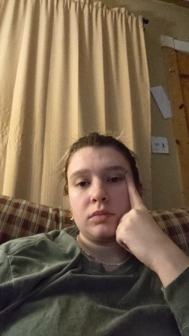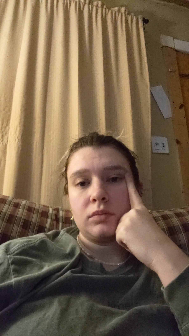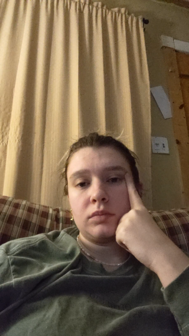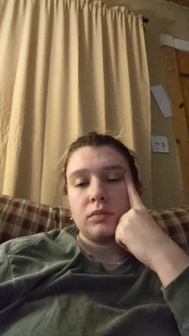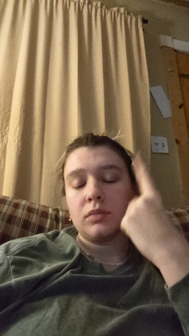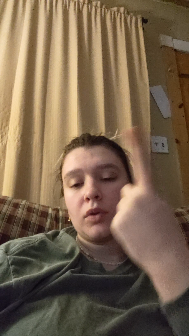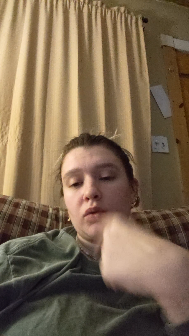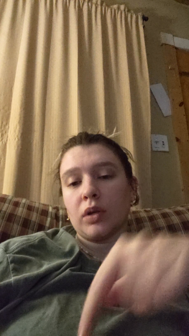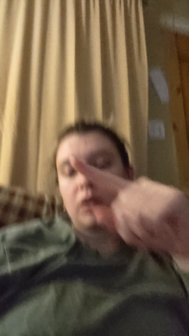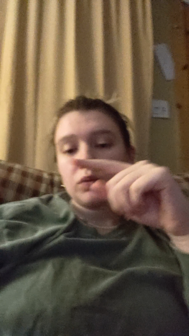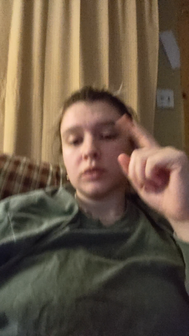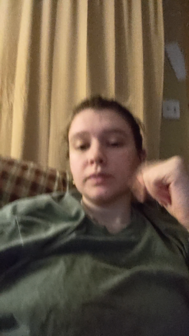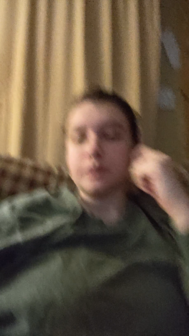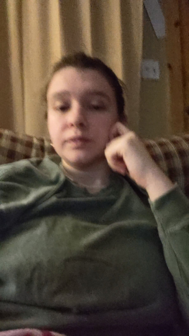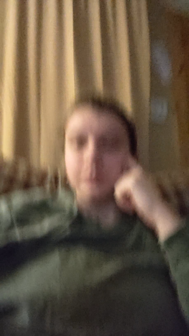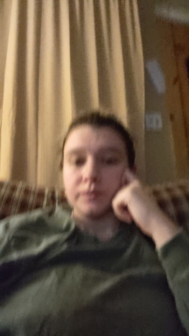around